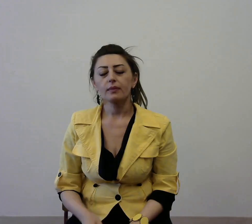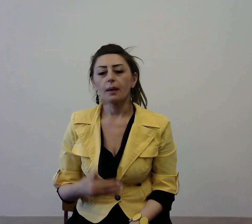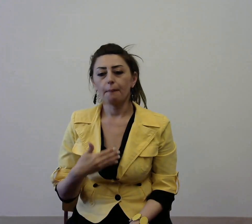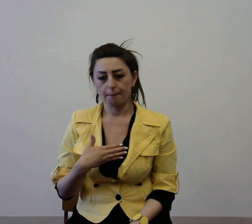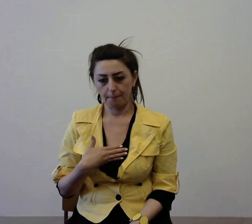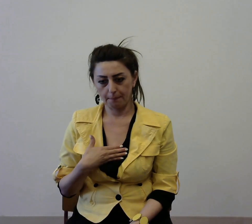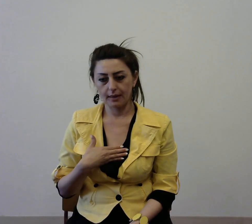mən